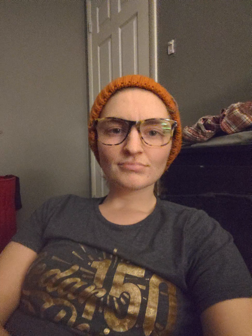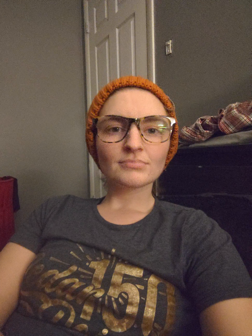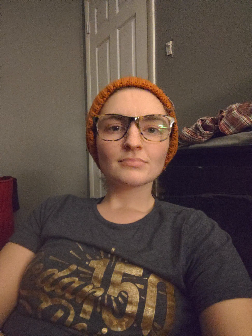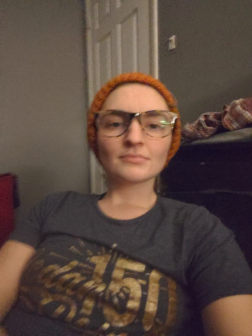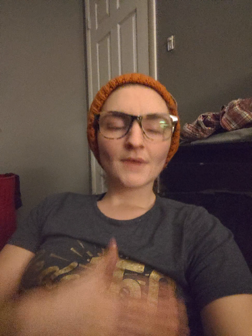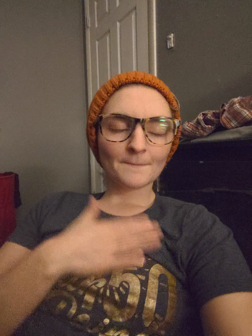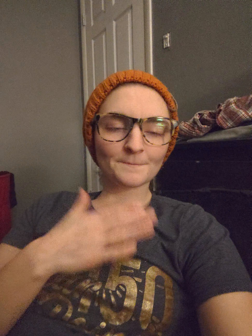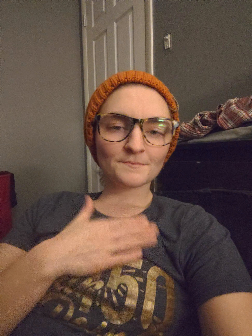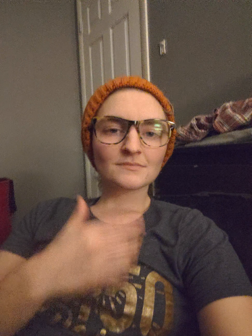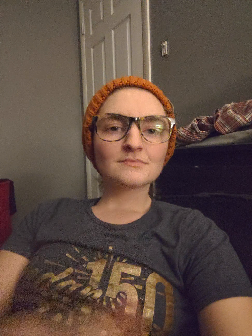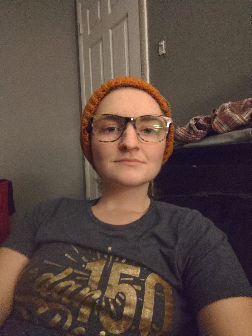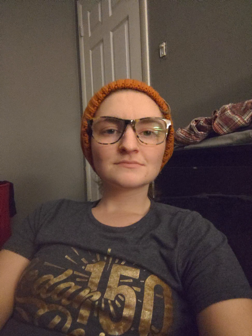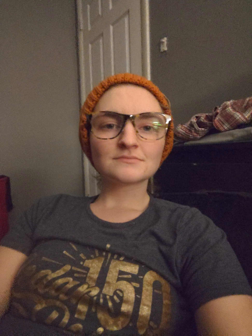happy